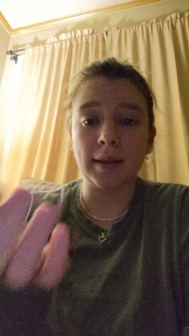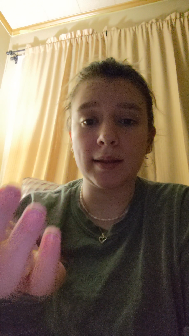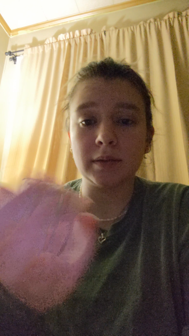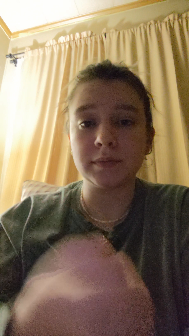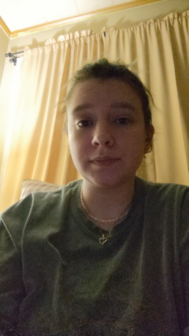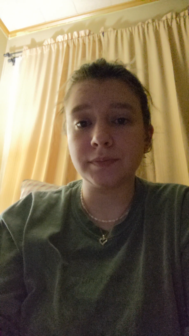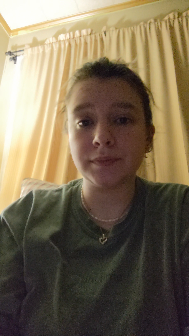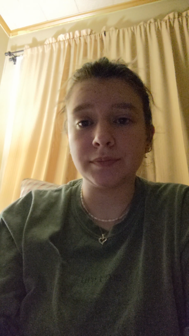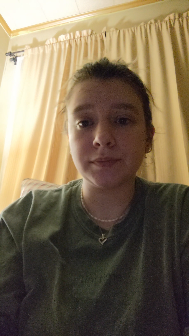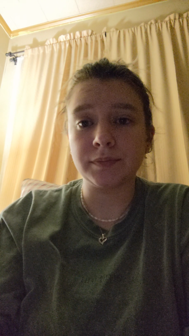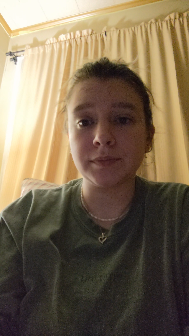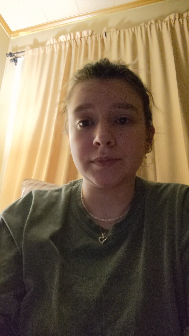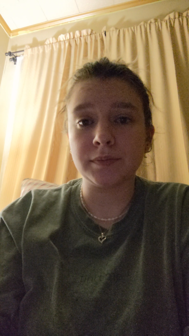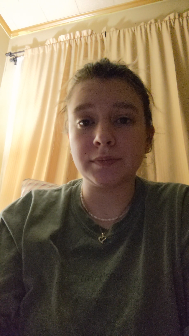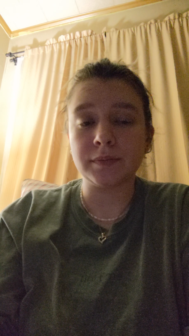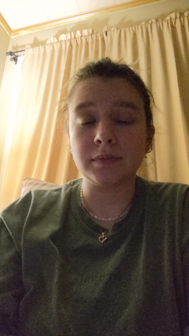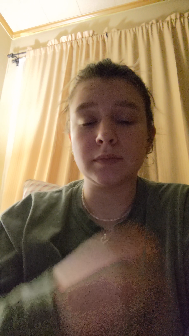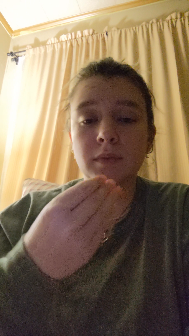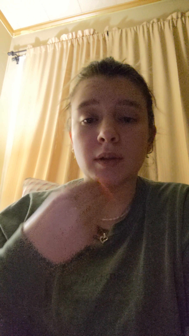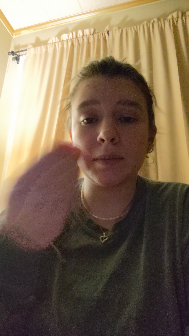buy